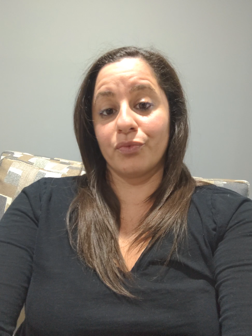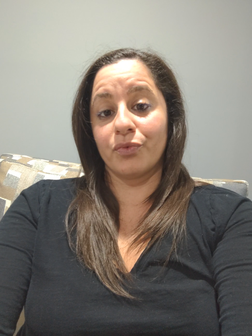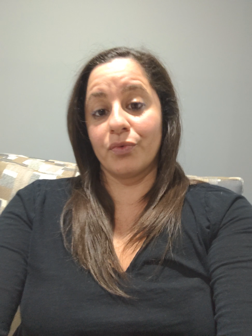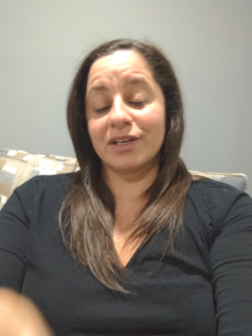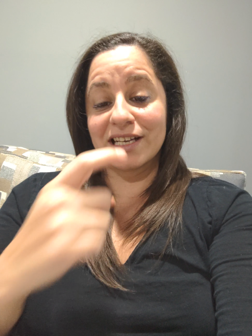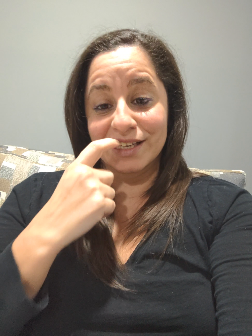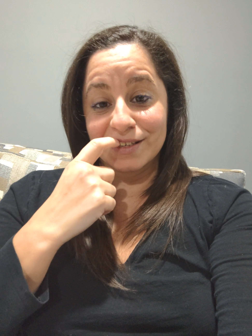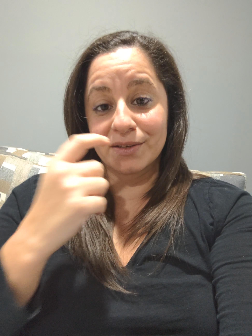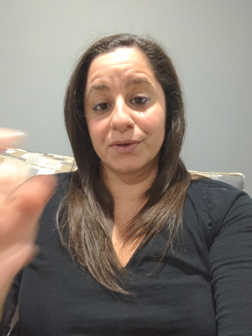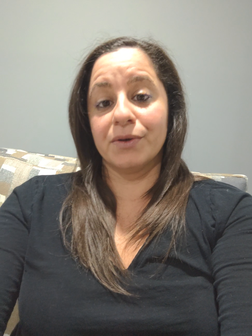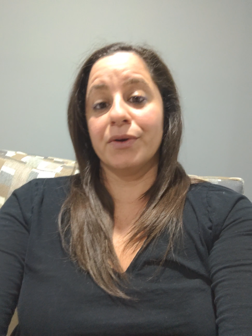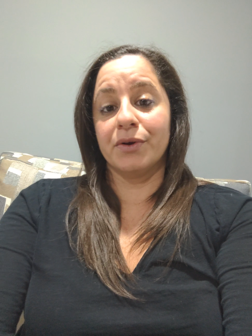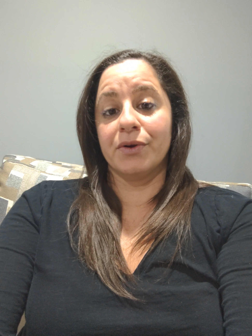tooth